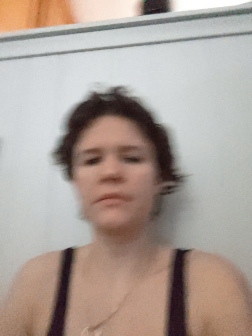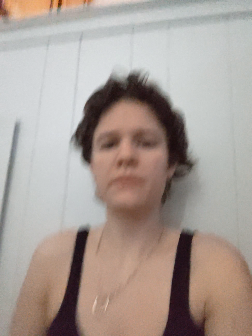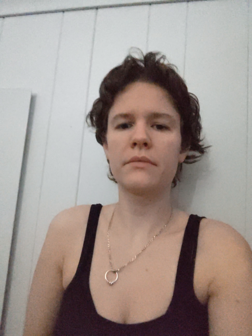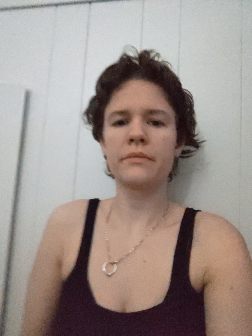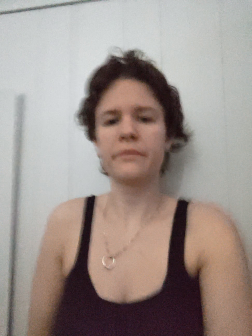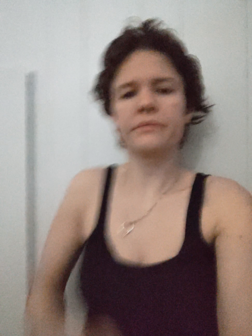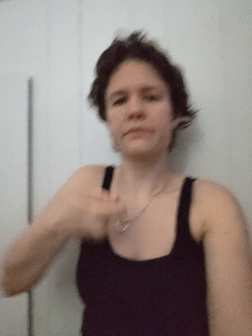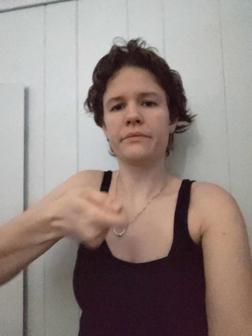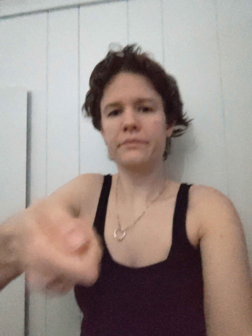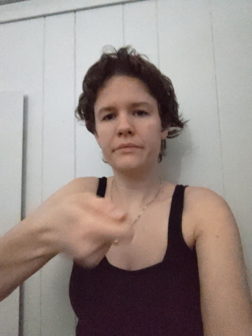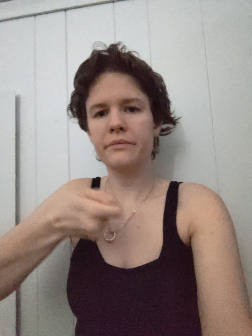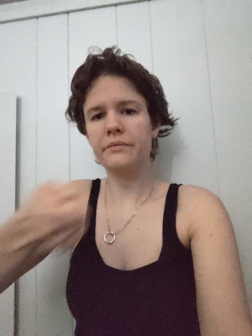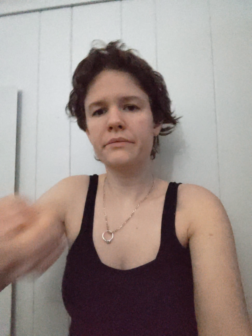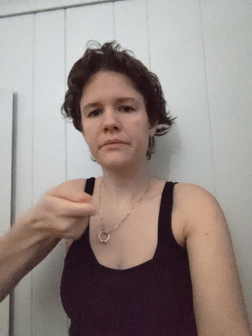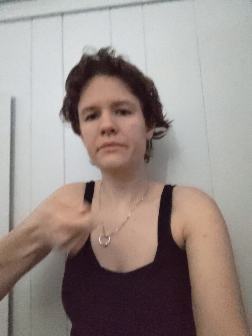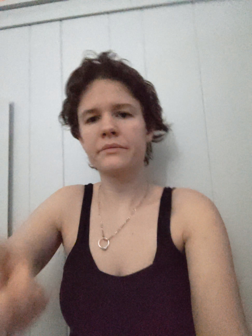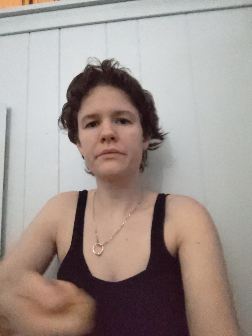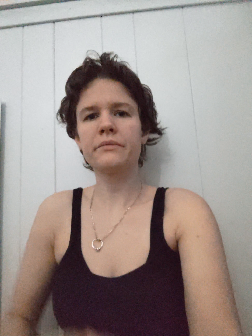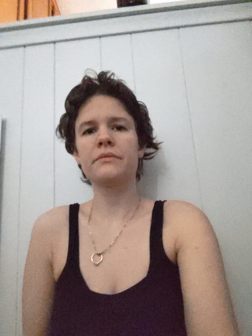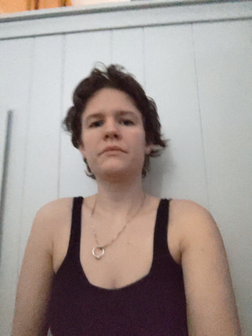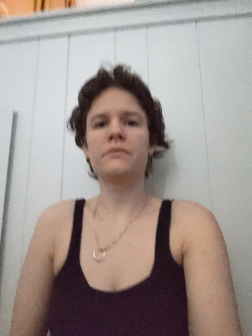vacuum